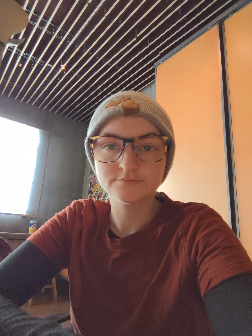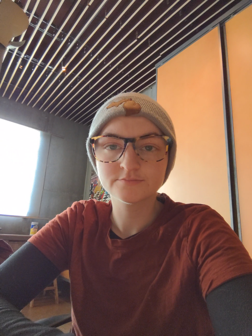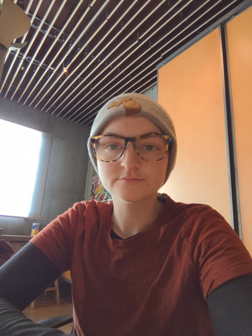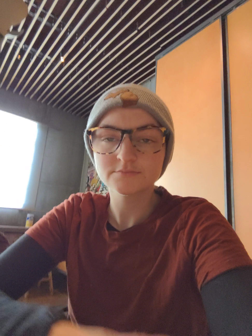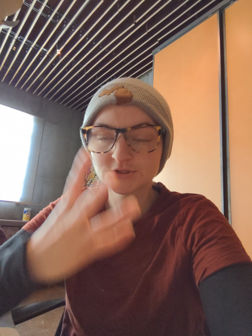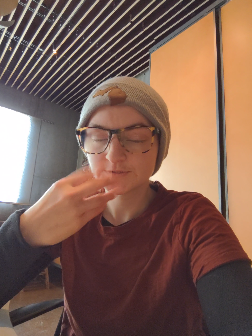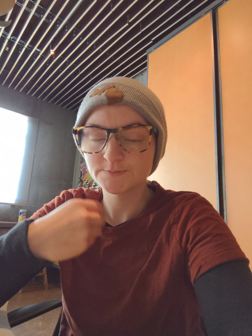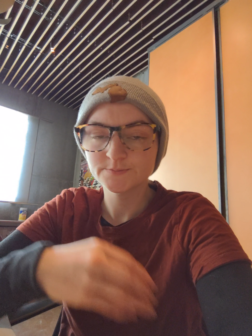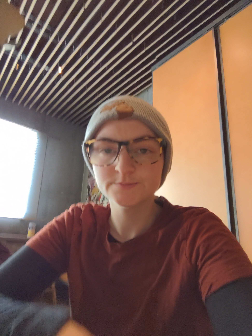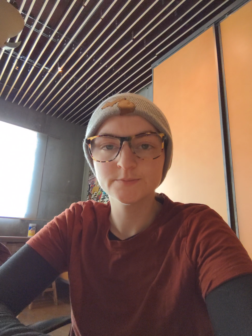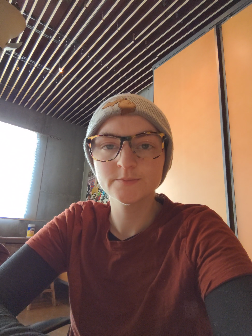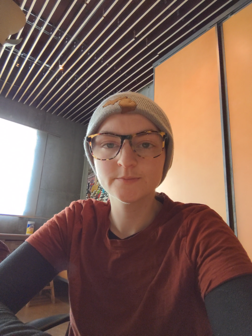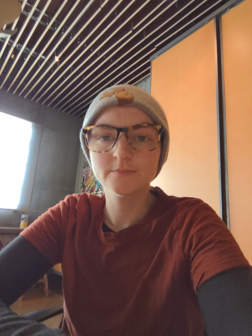sleep